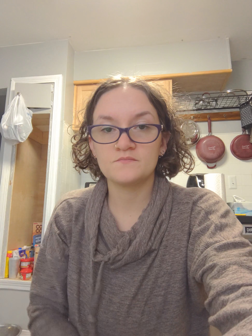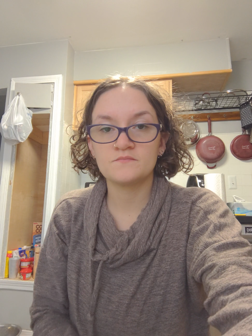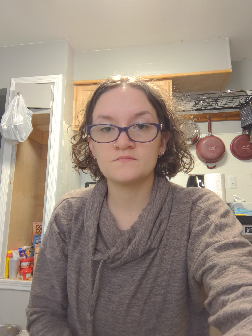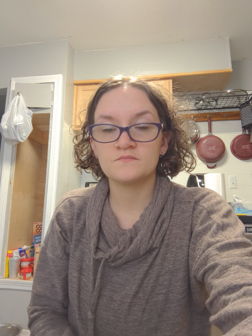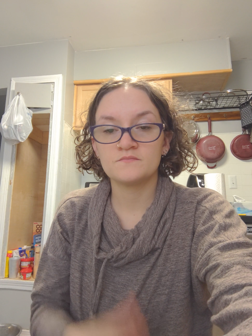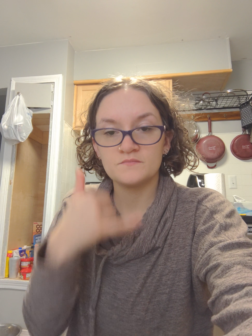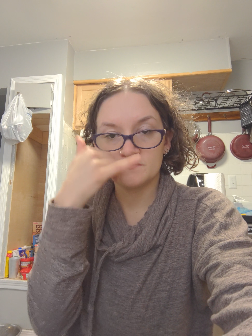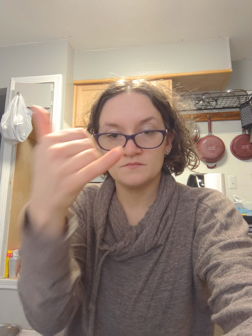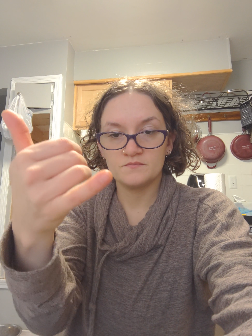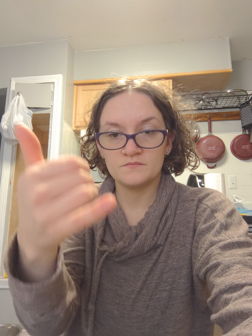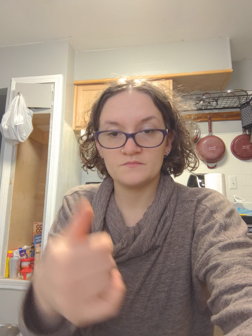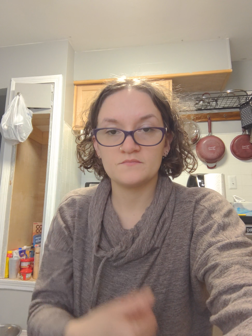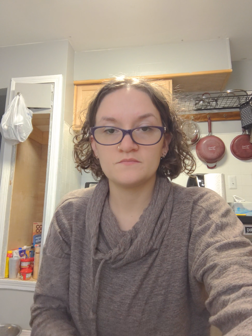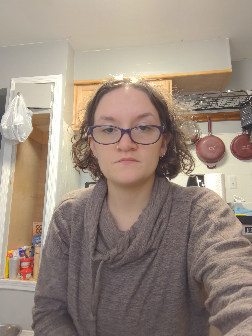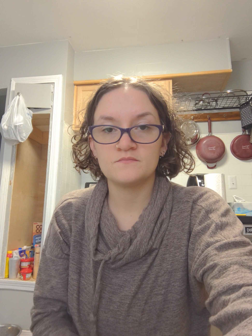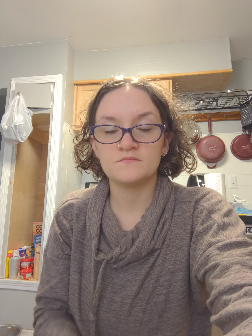call on the phone